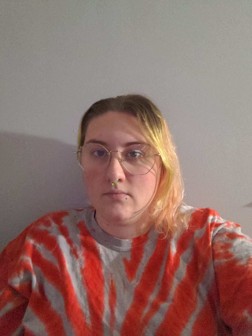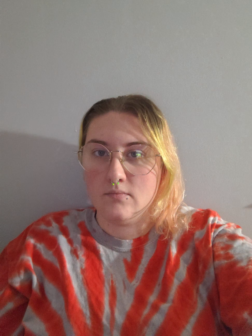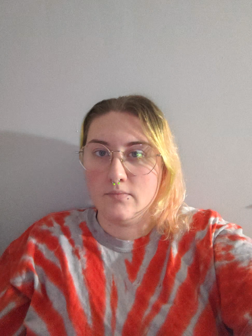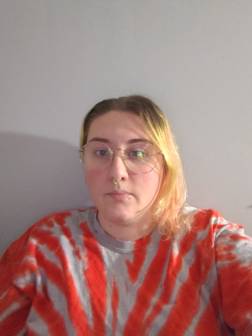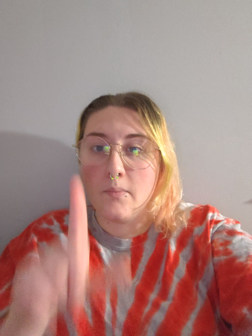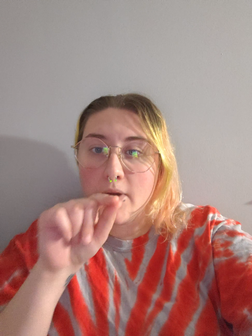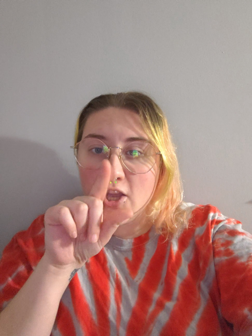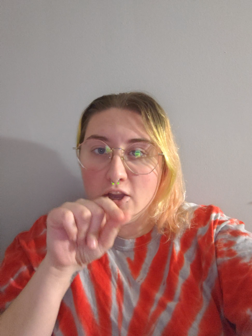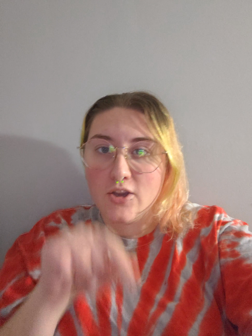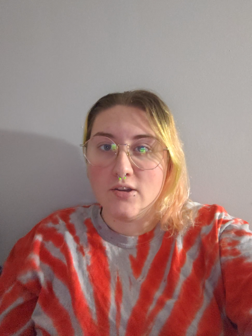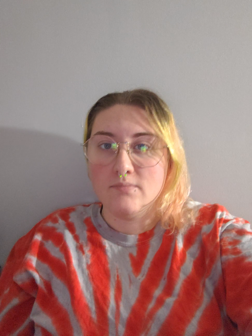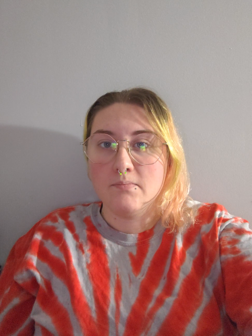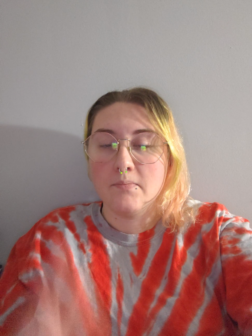bird